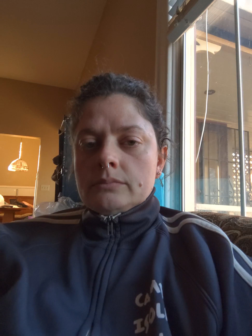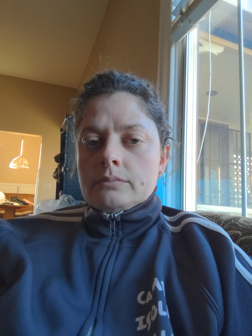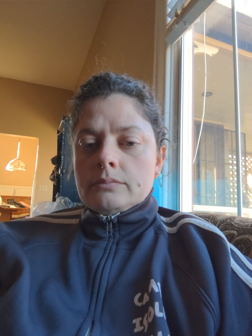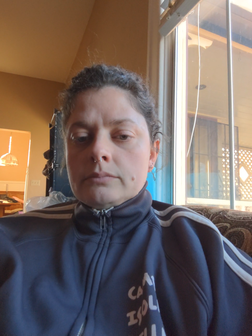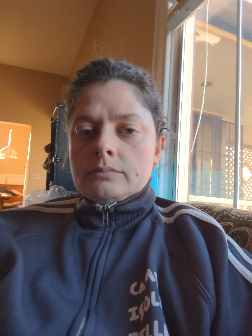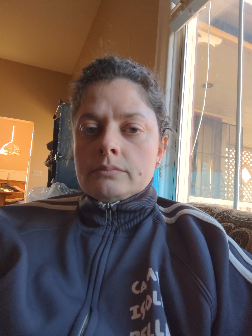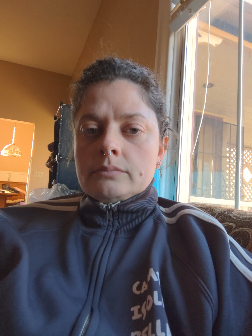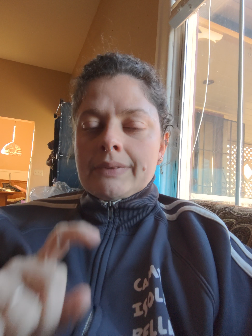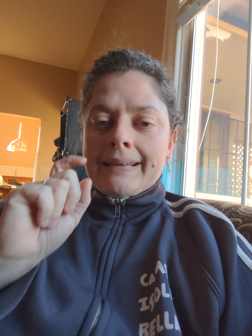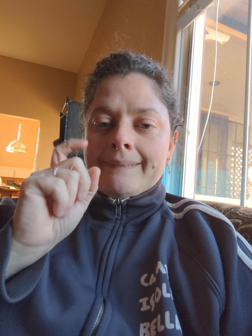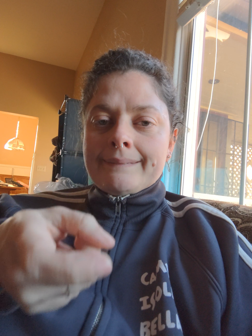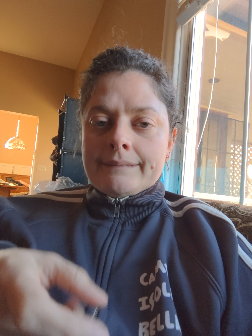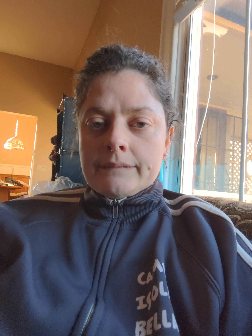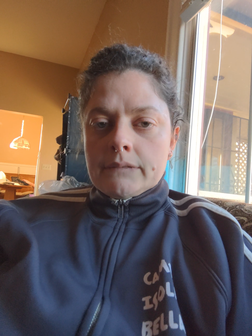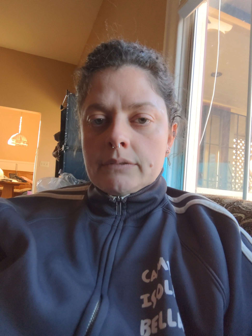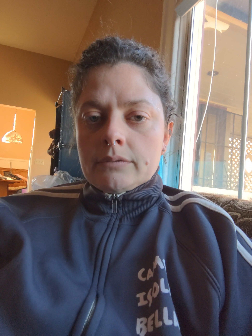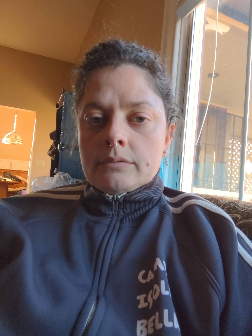gift